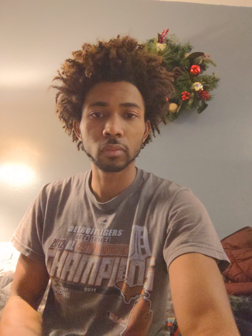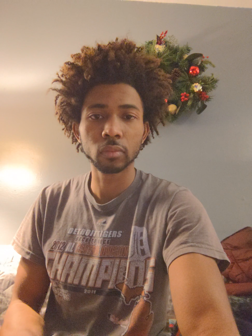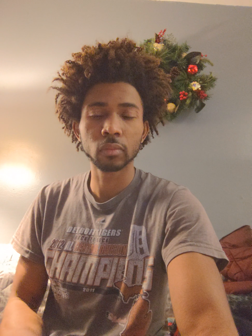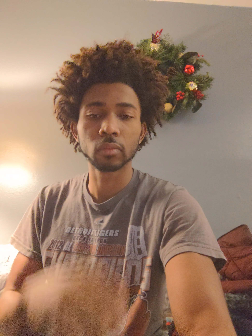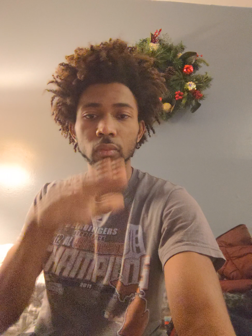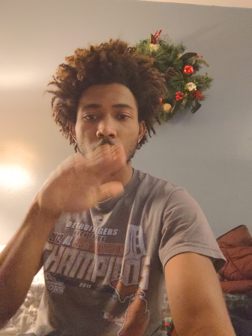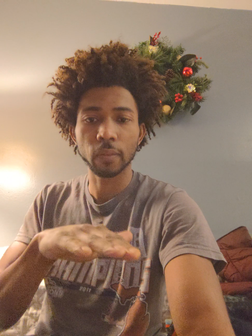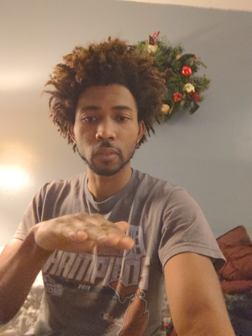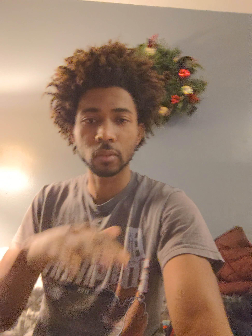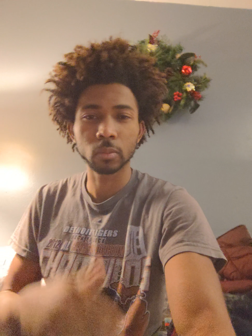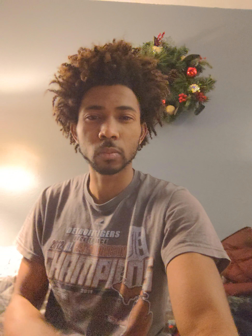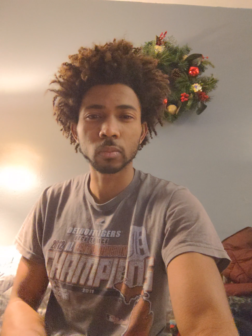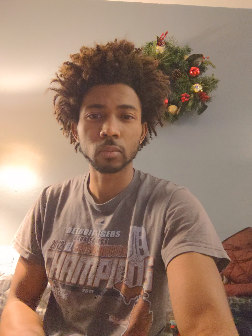on